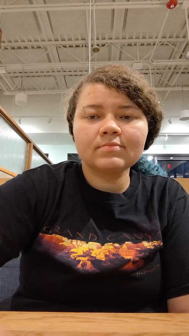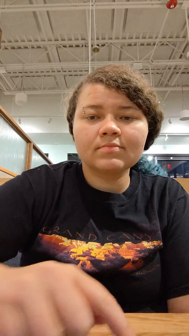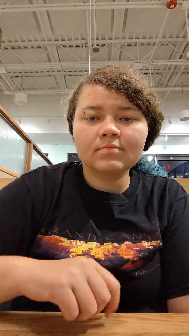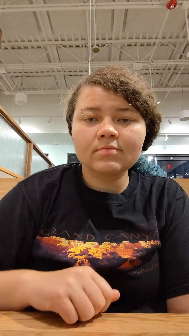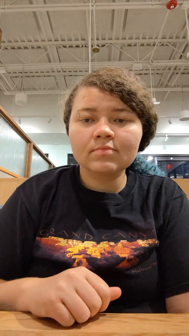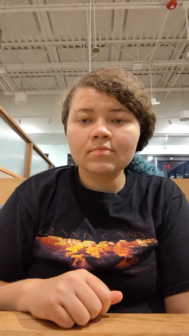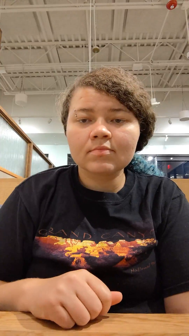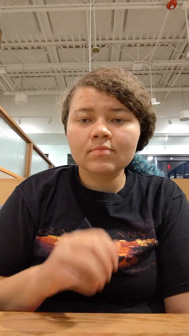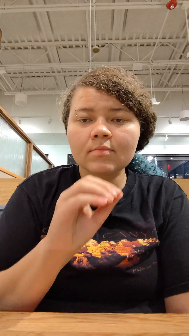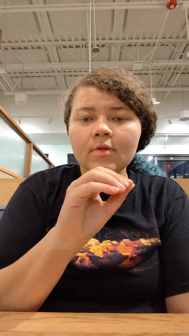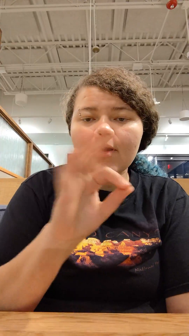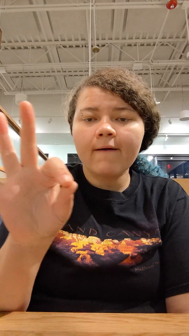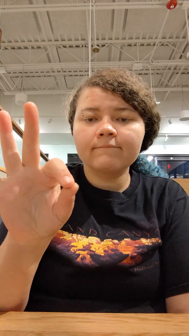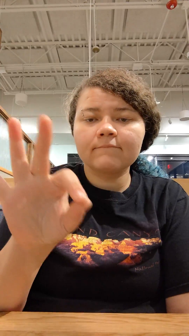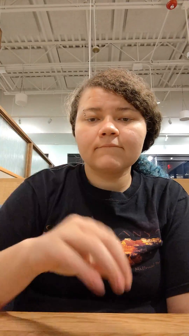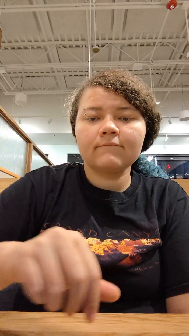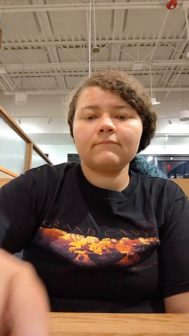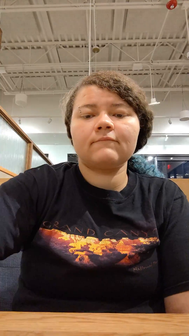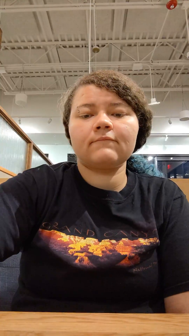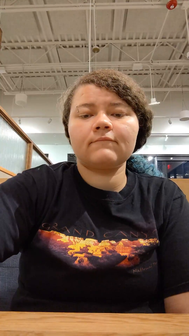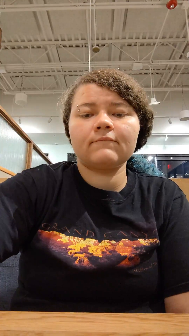off